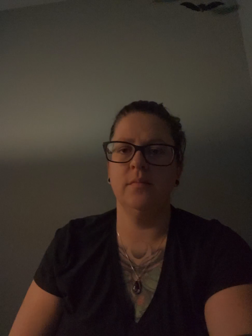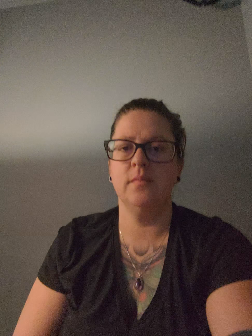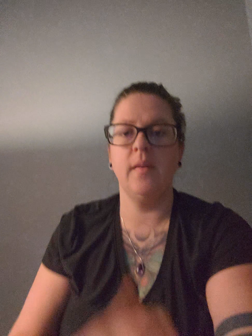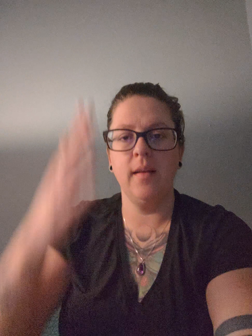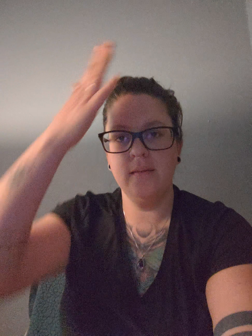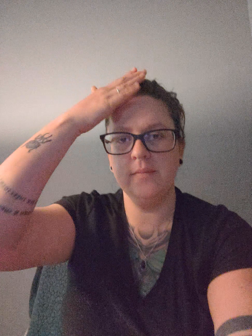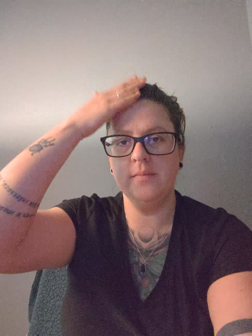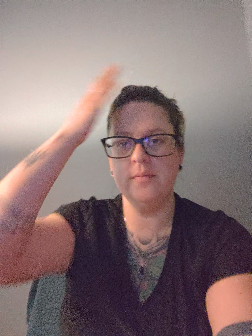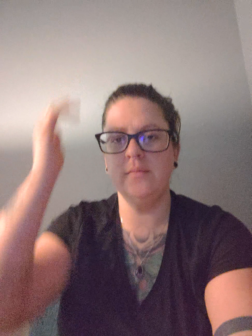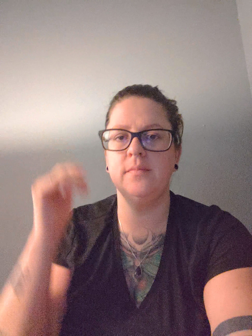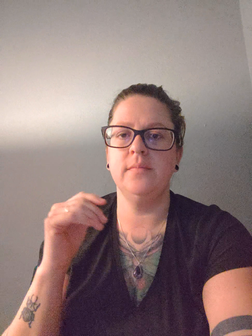hat